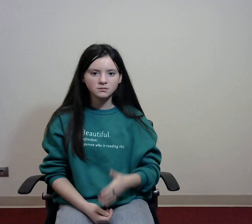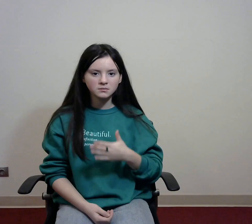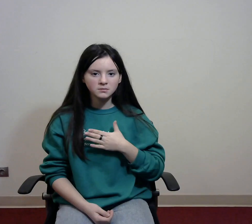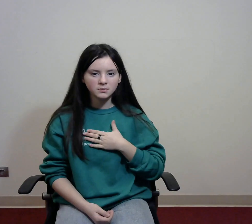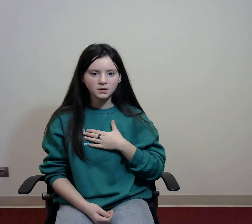mən